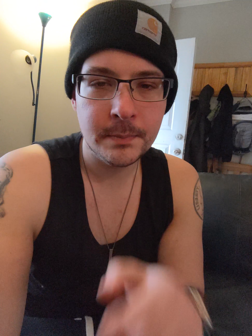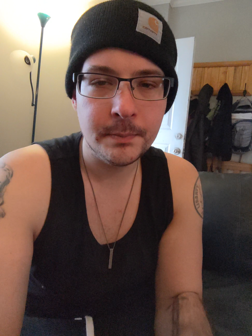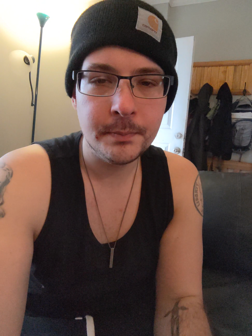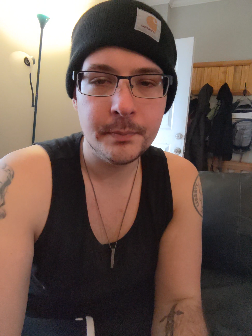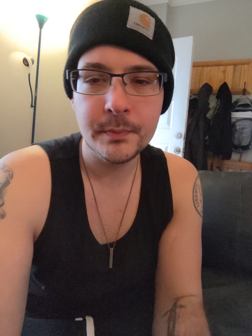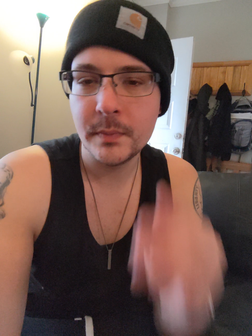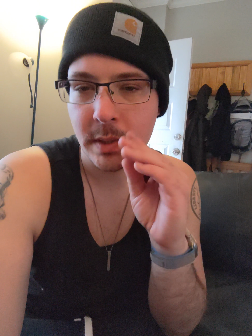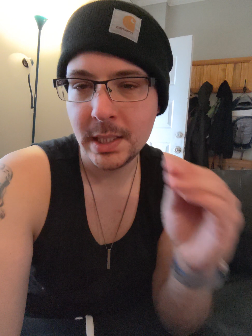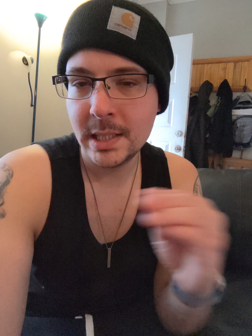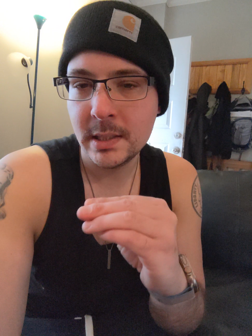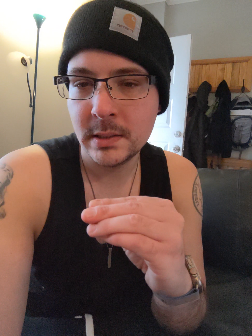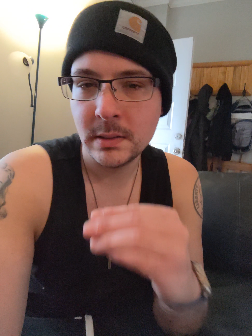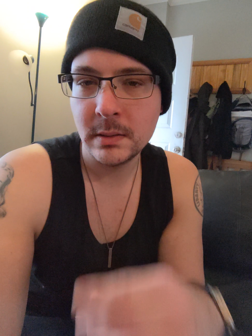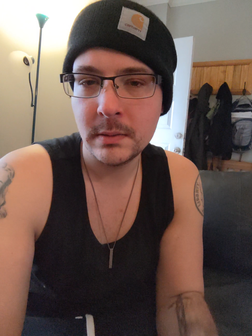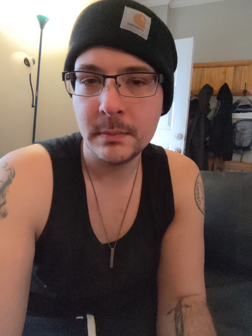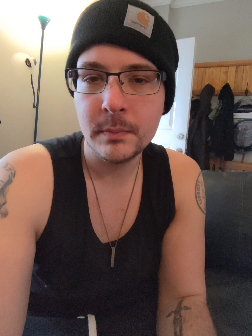kiss